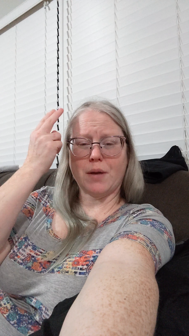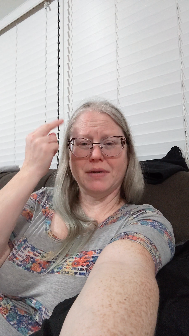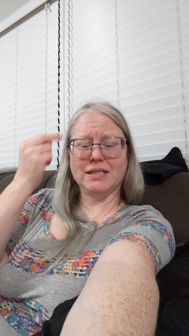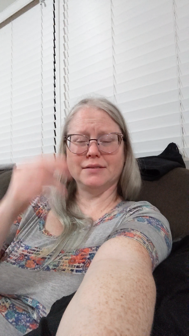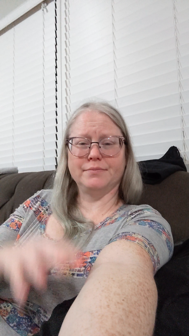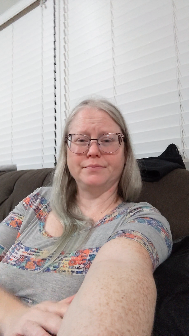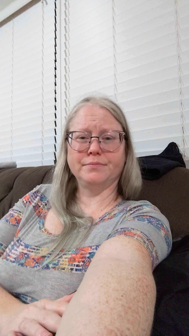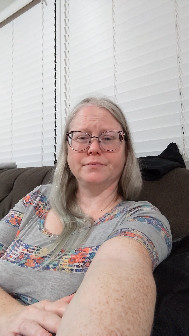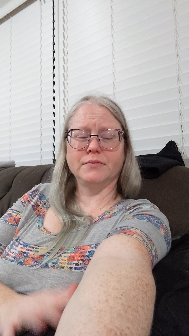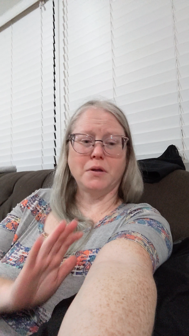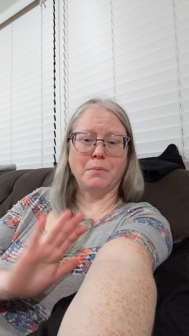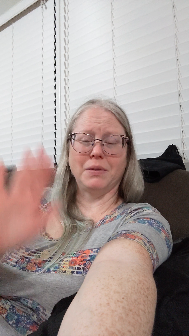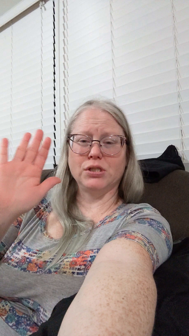push